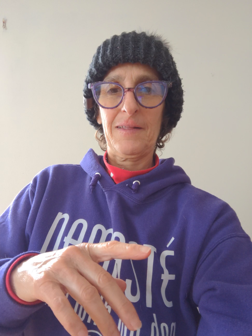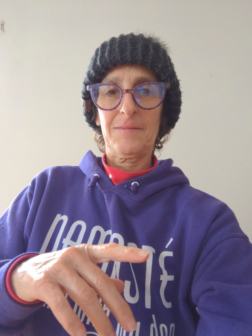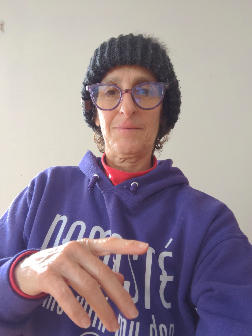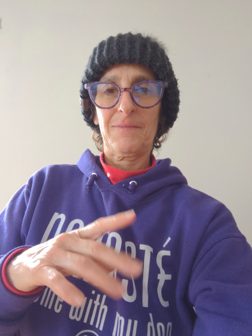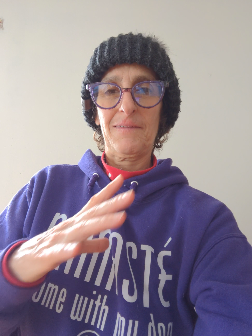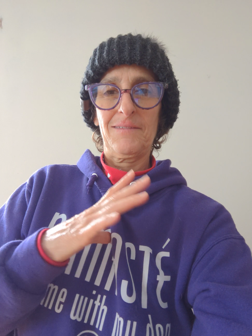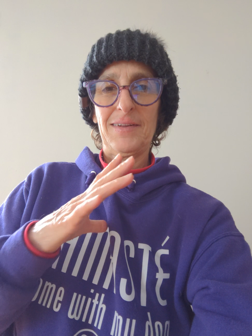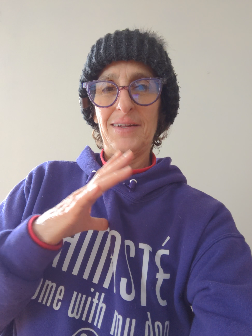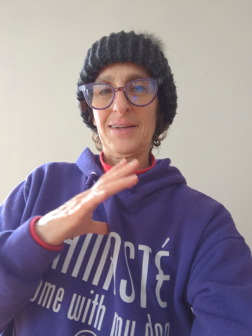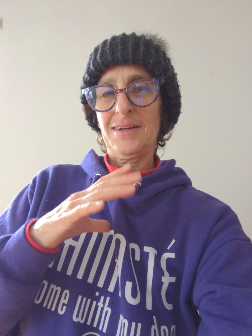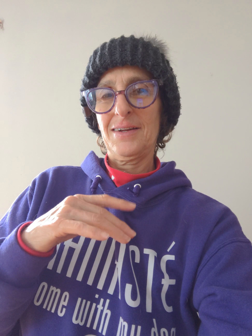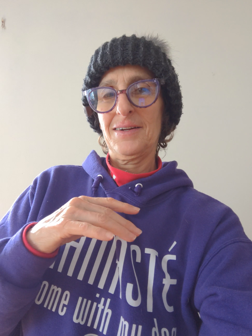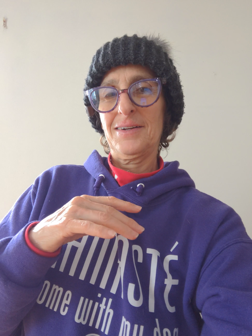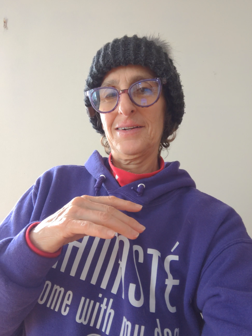fine